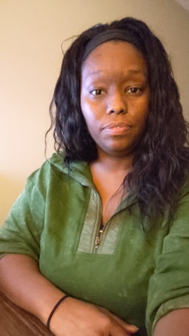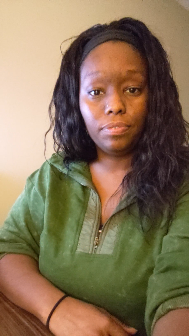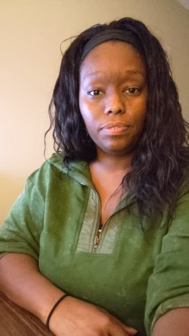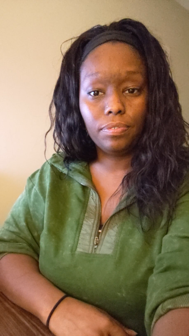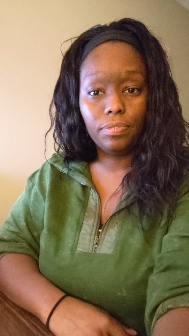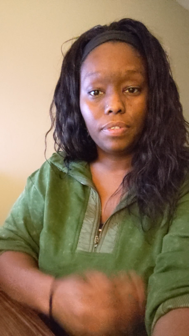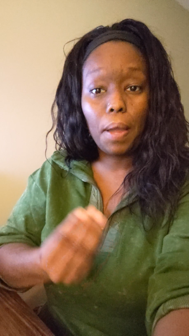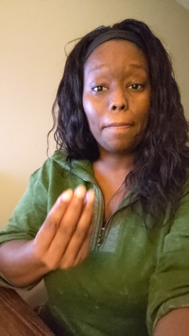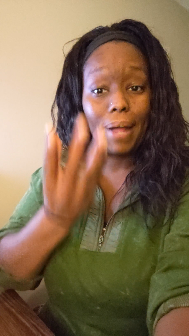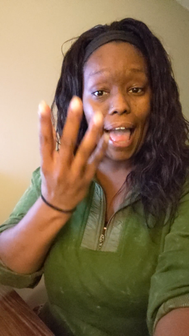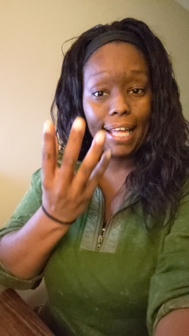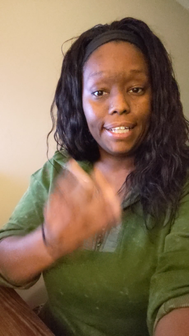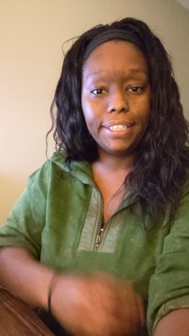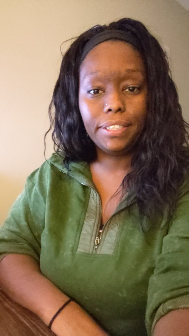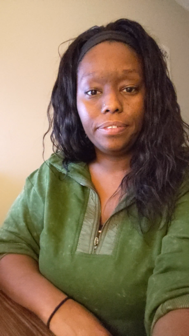plants